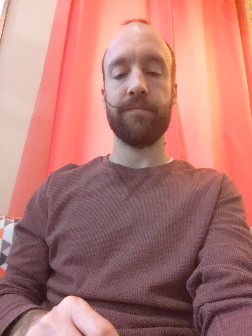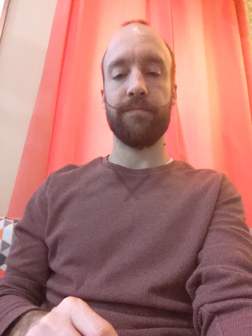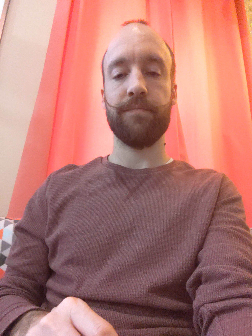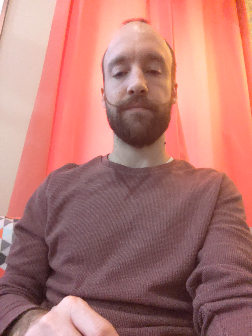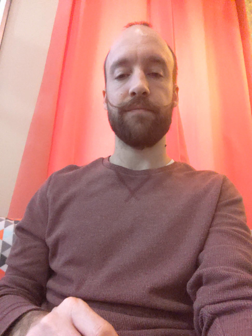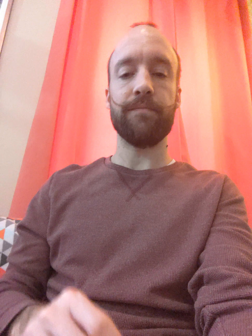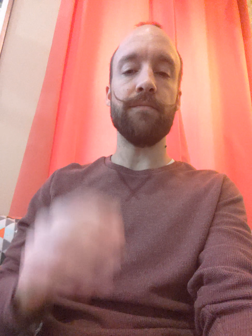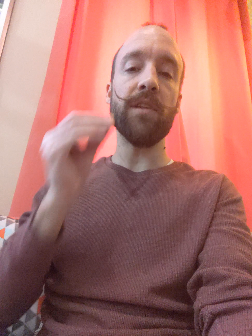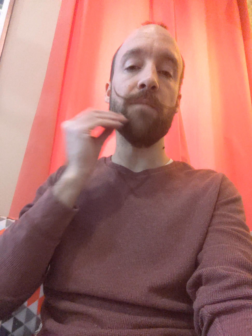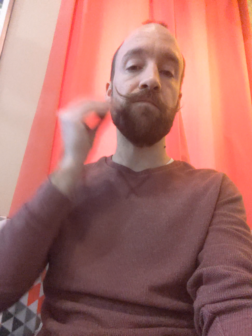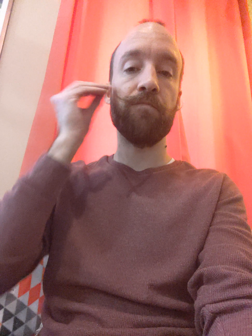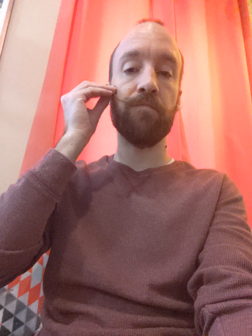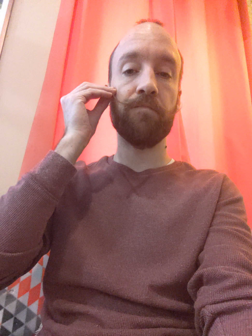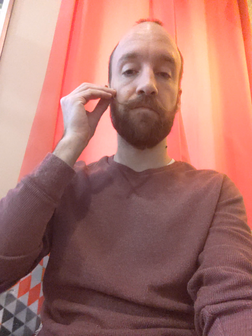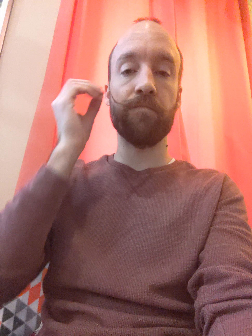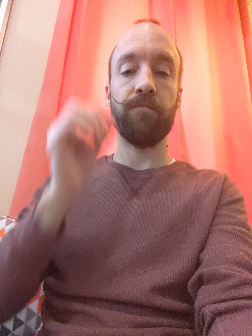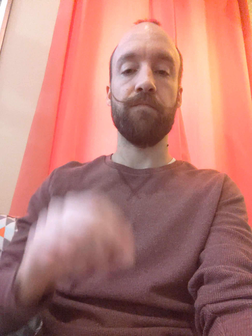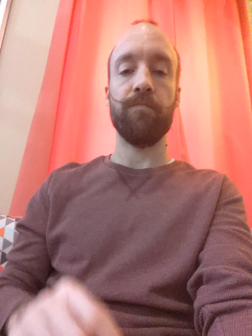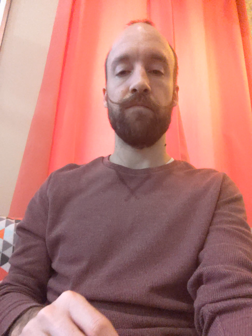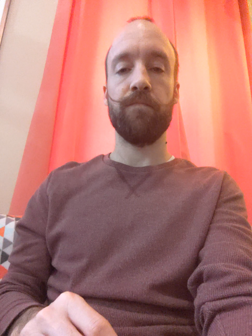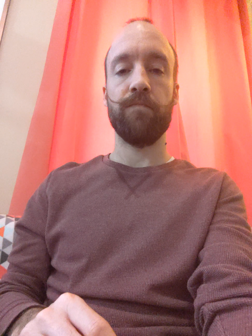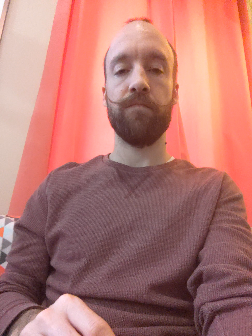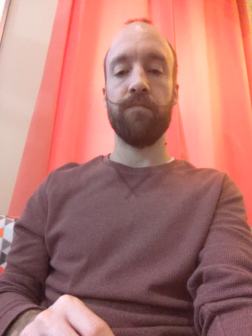home